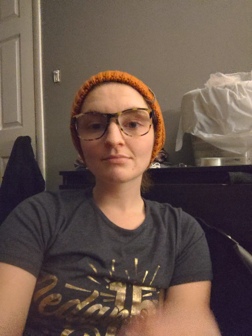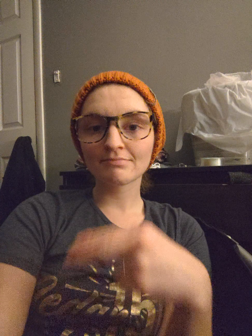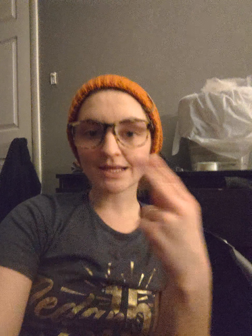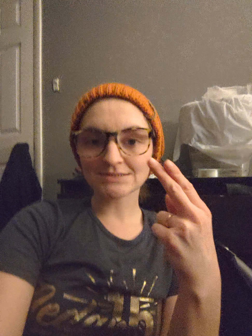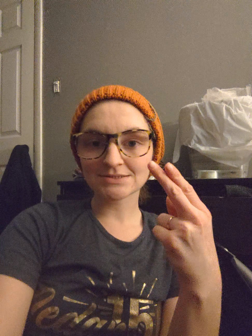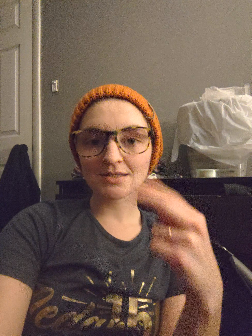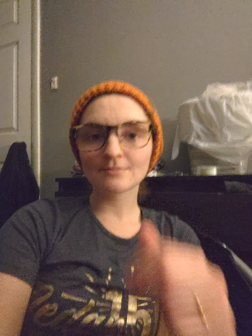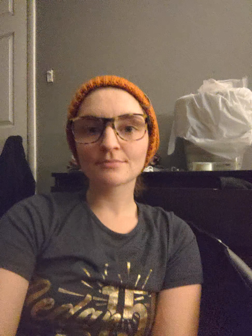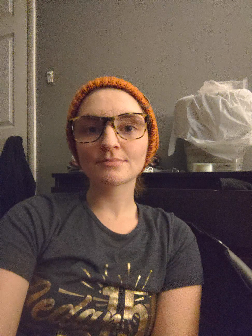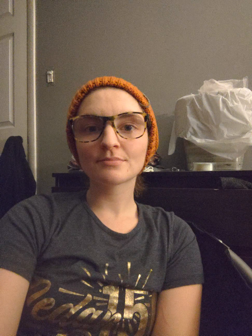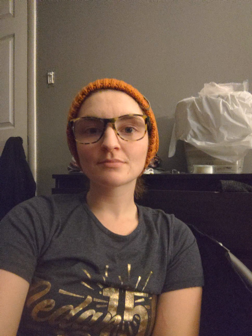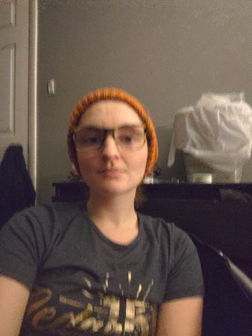high